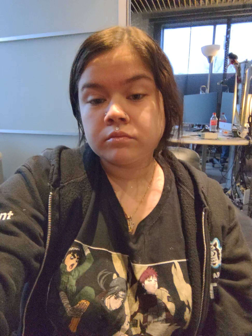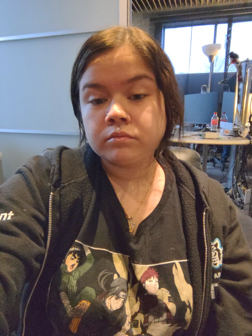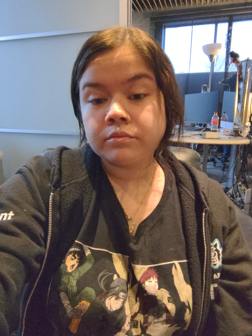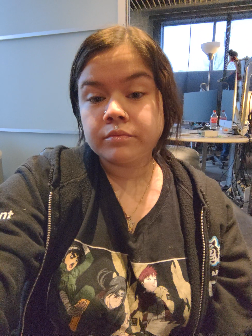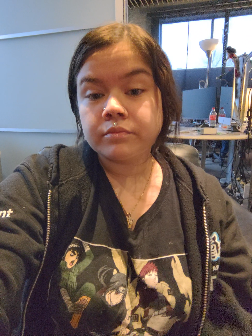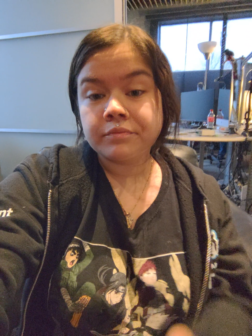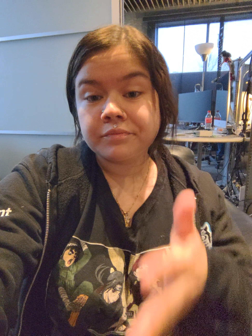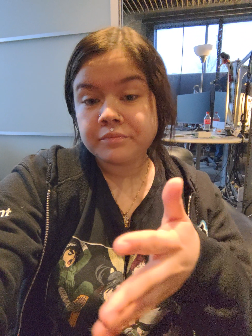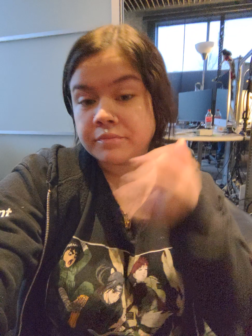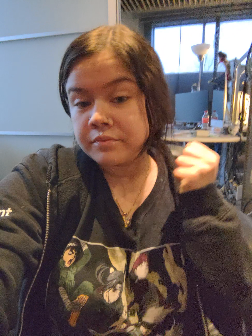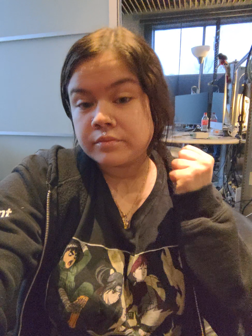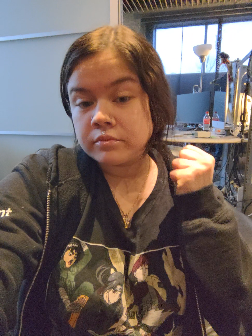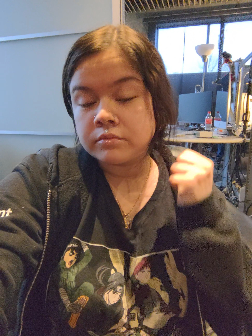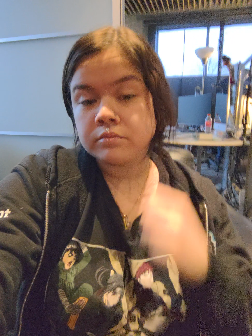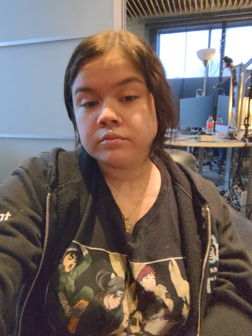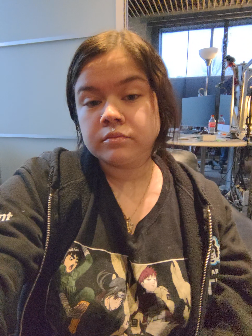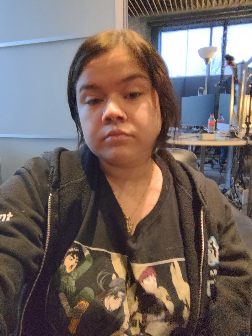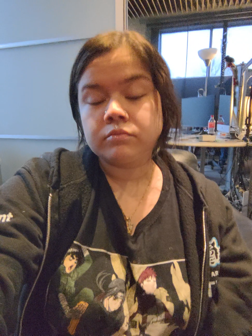fast